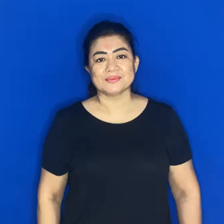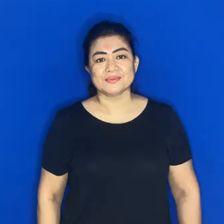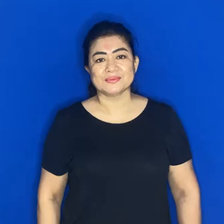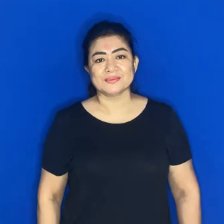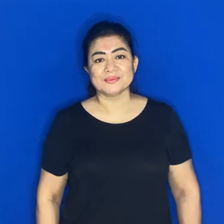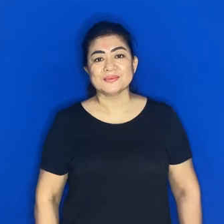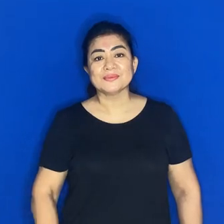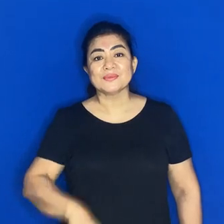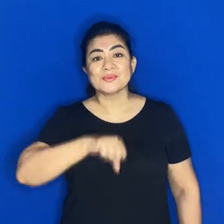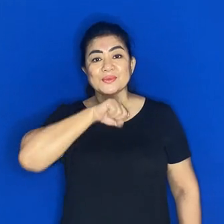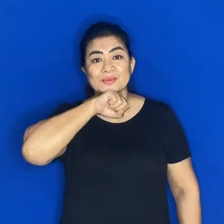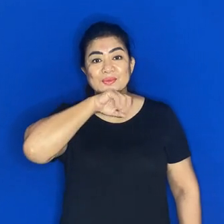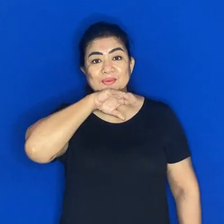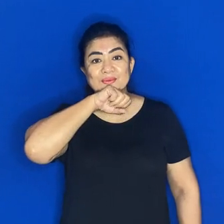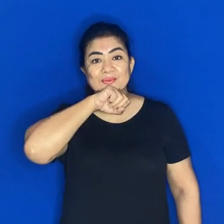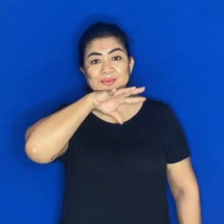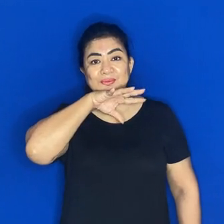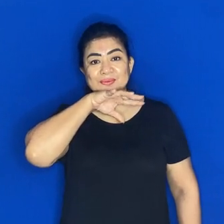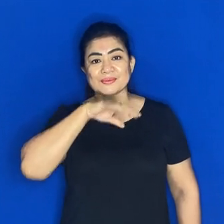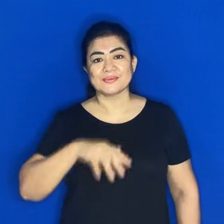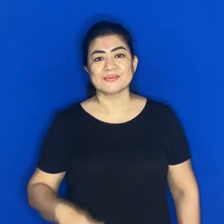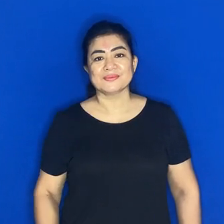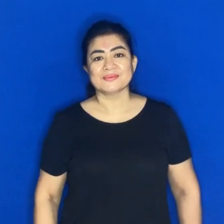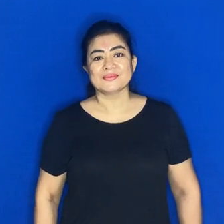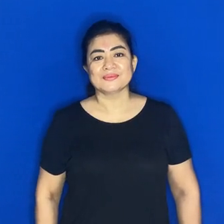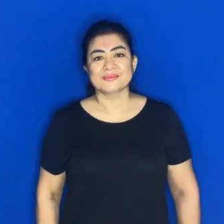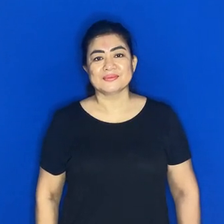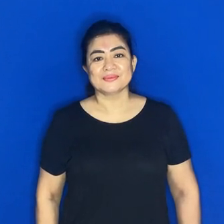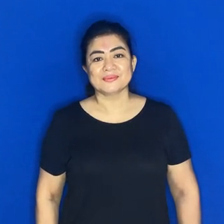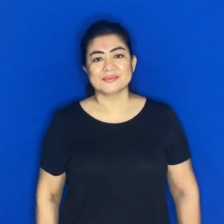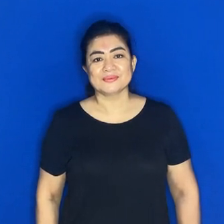grandmother